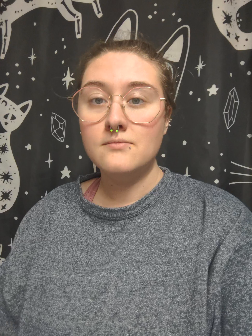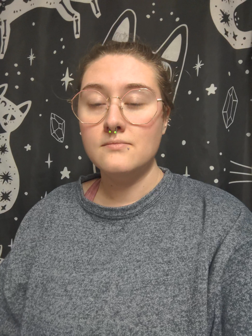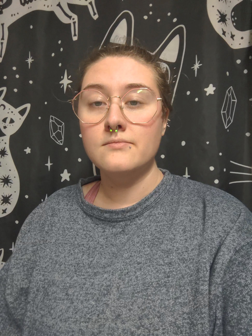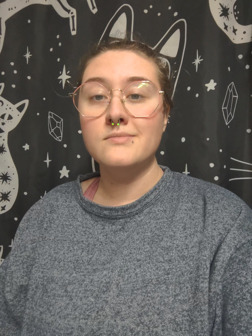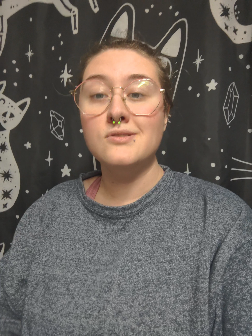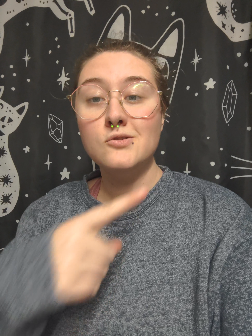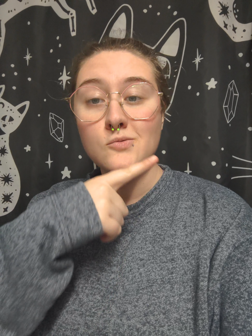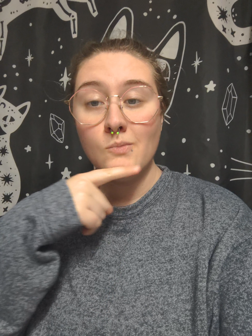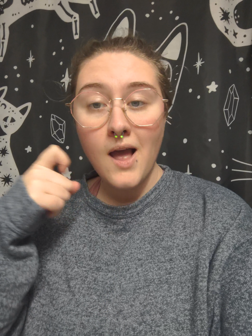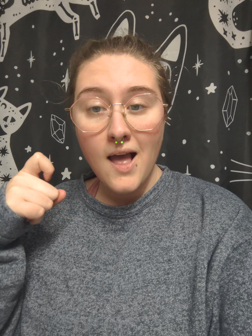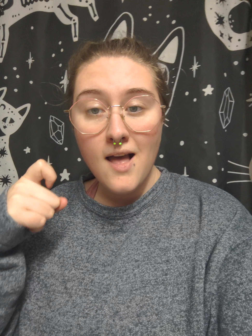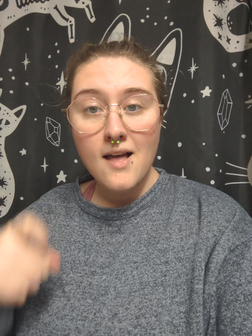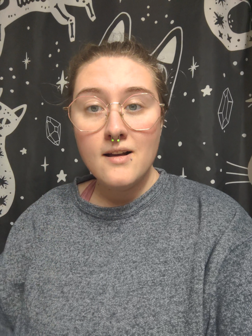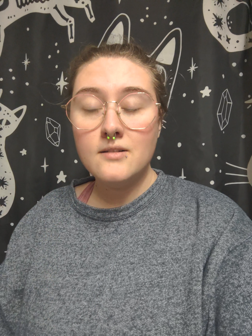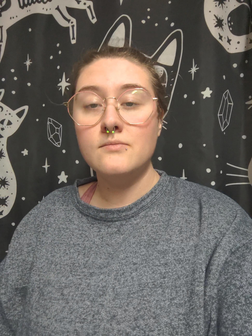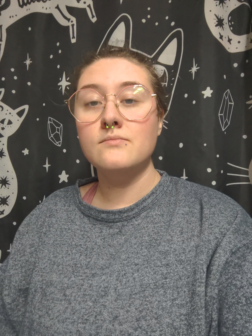dry